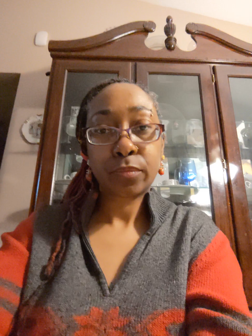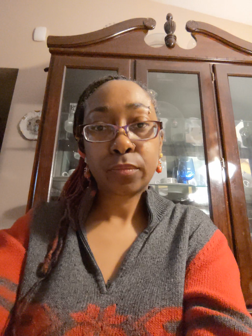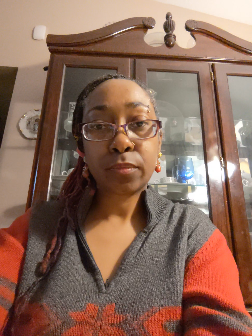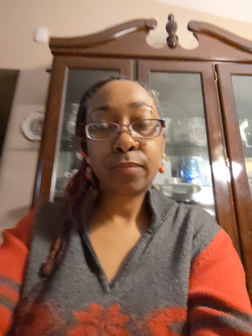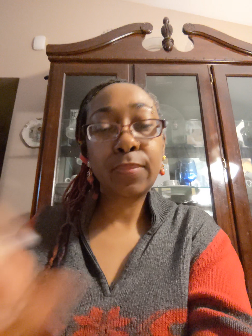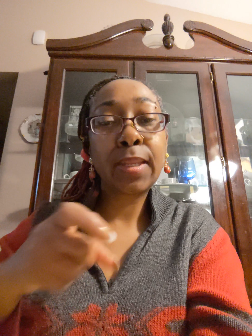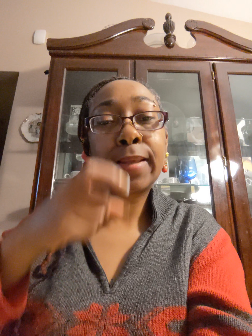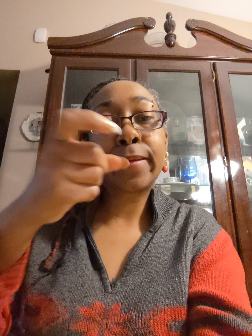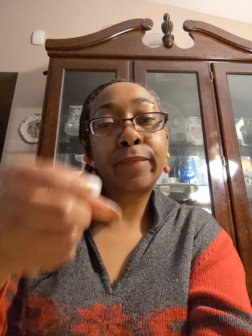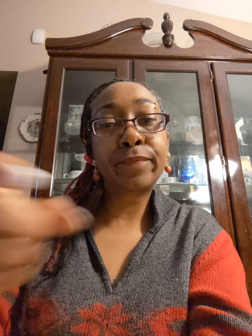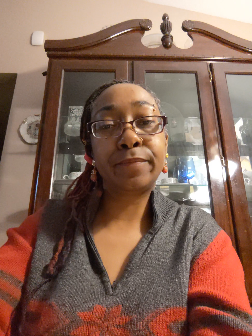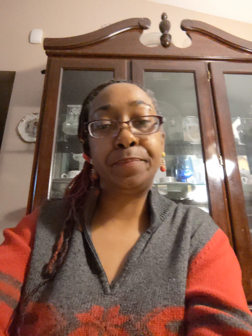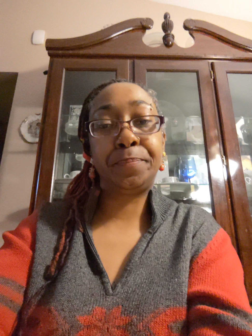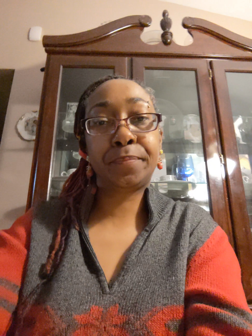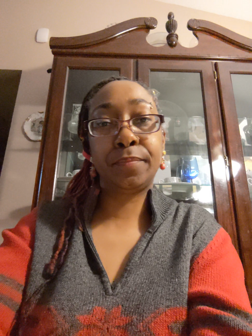gift